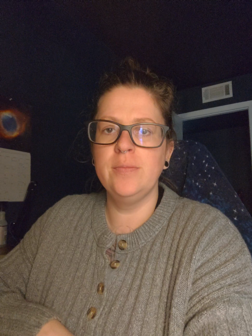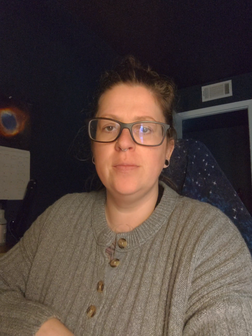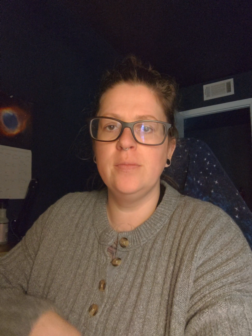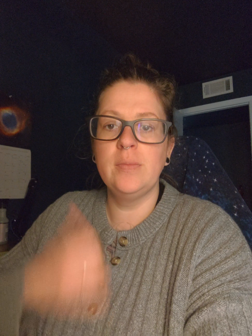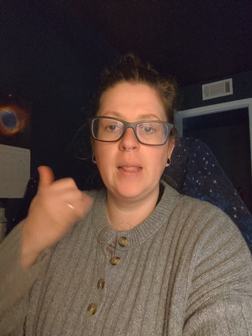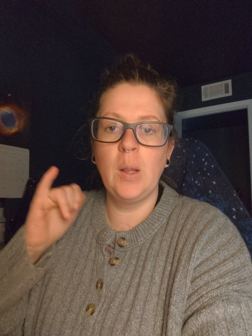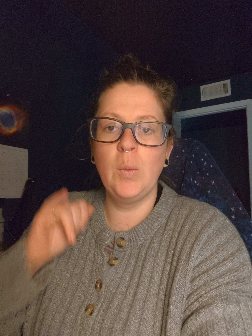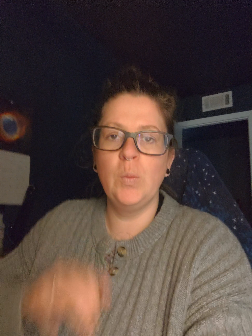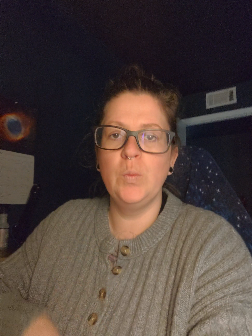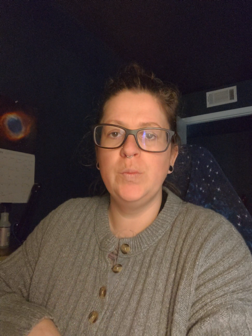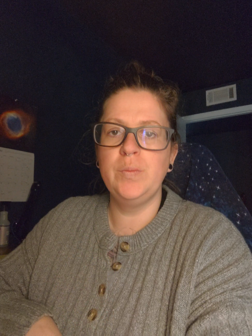yellow